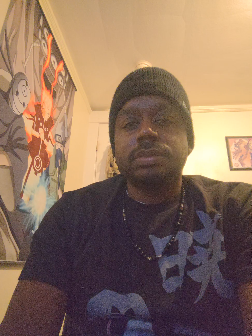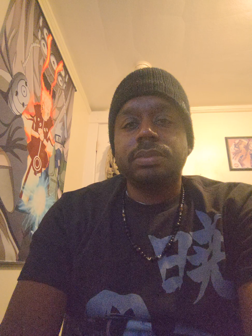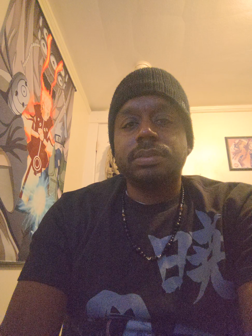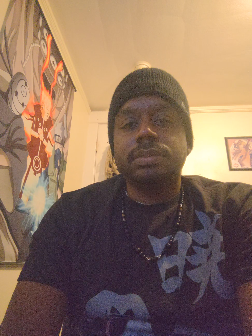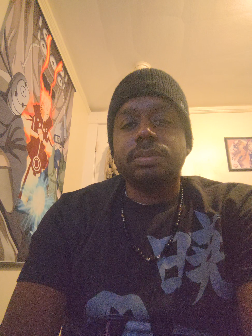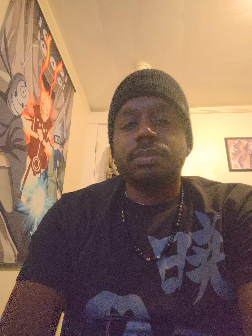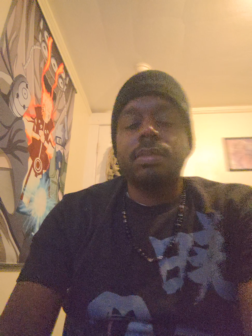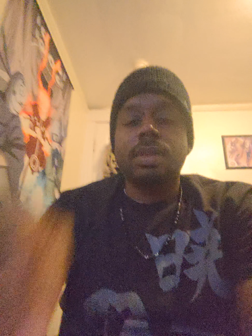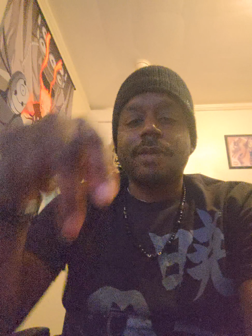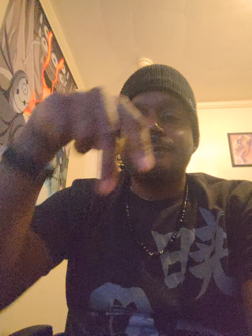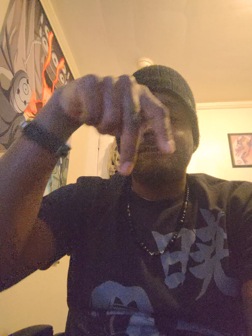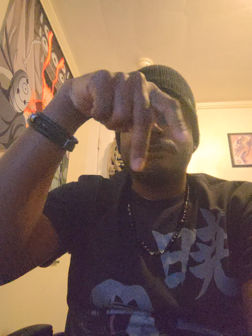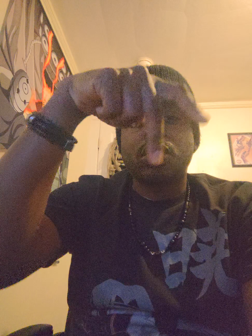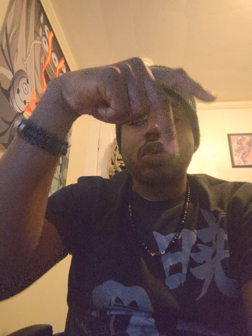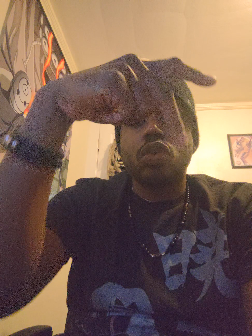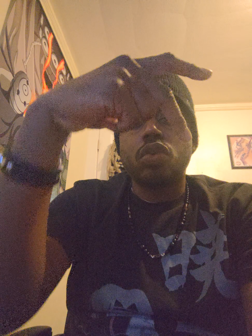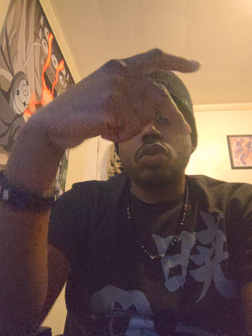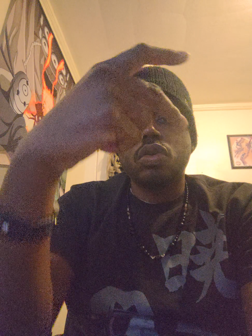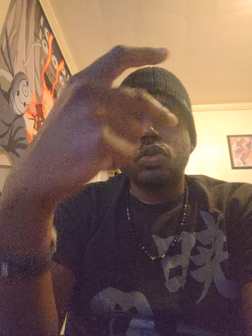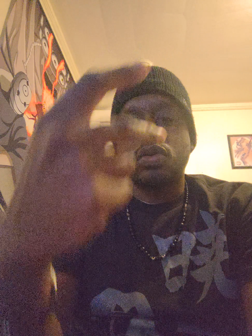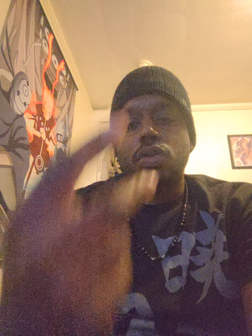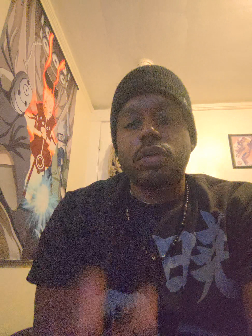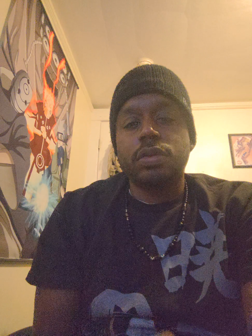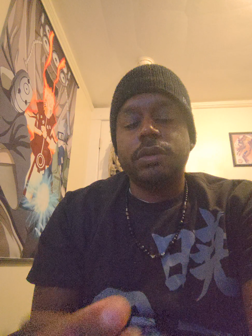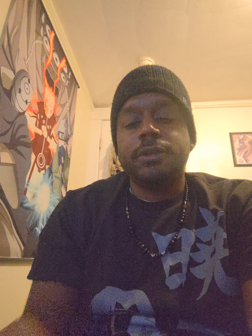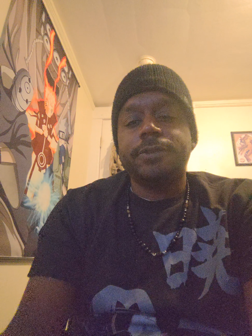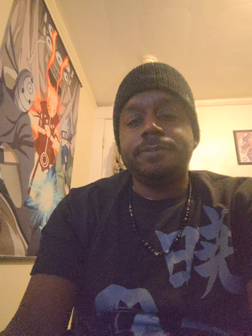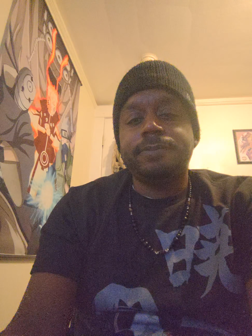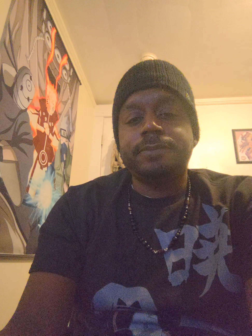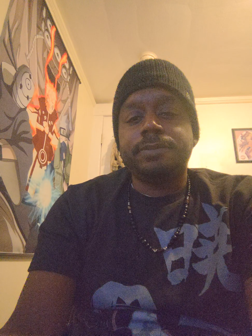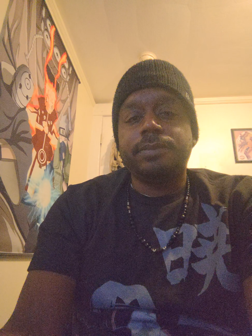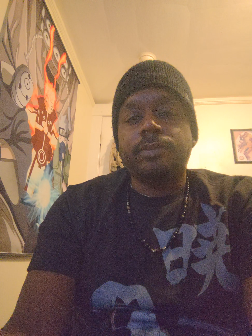fall